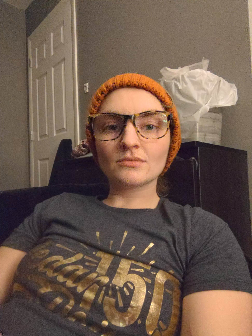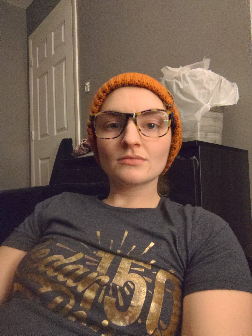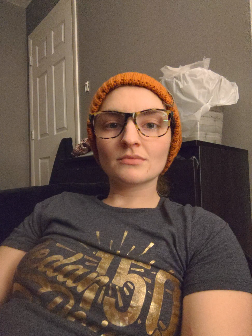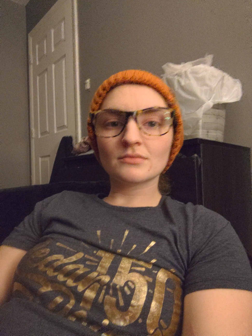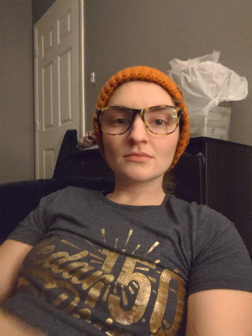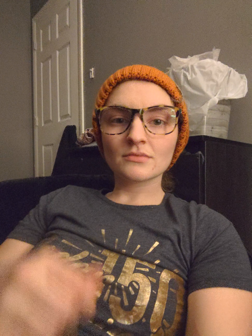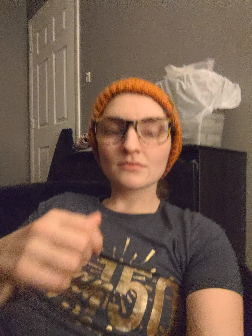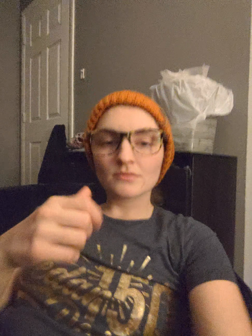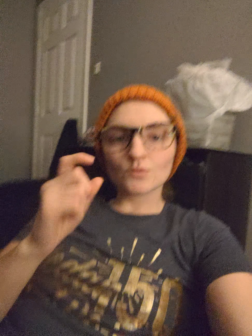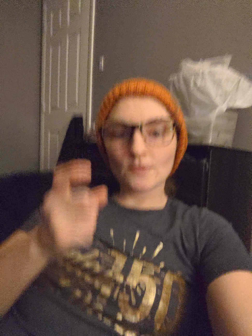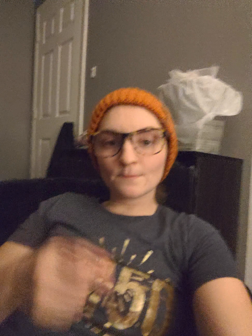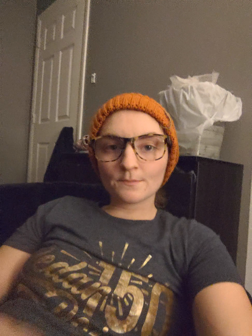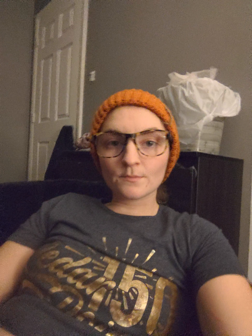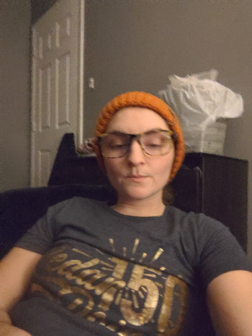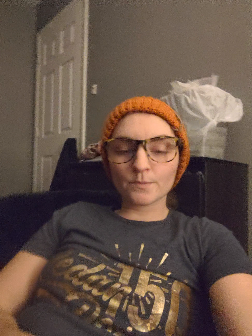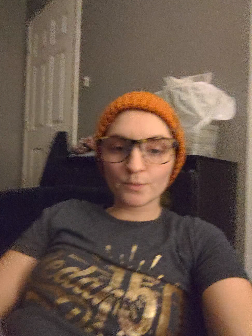gift